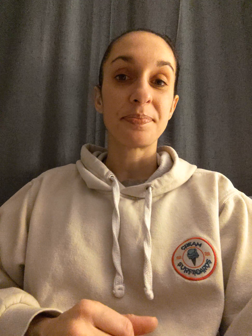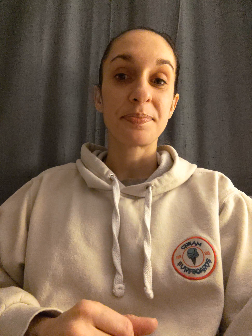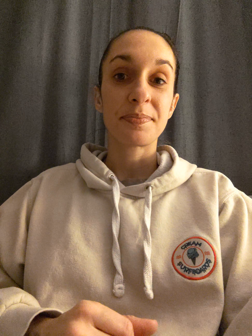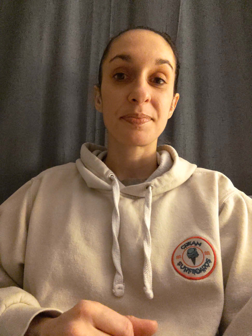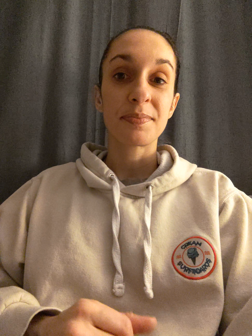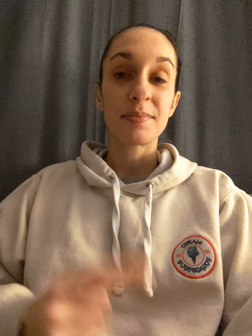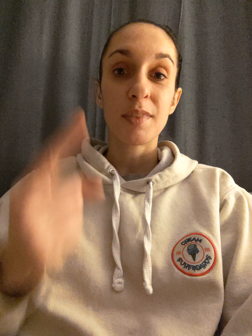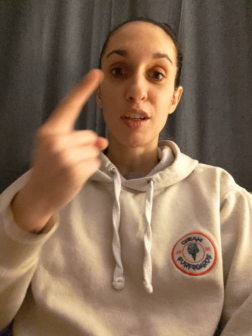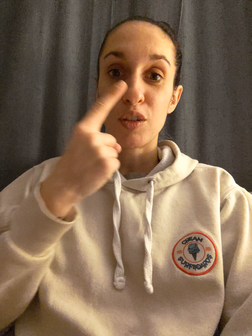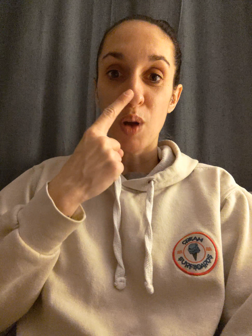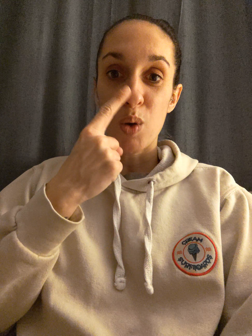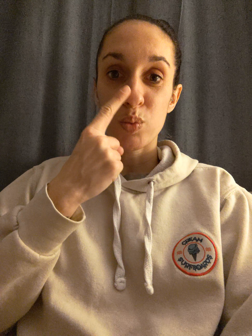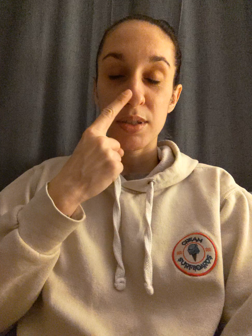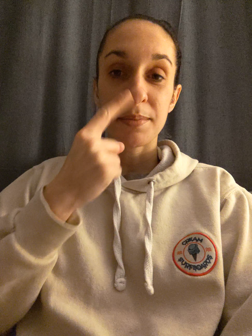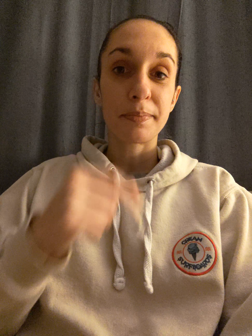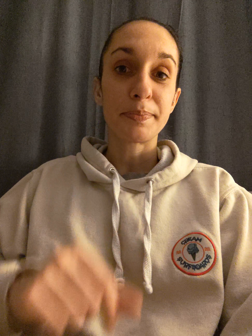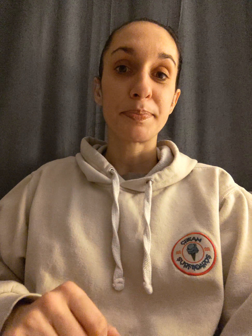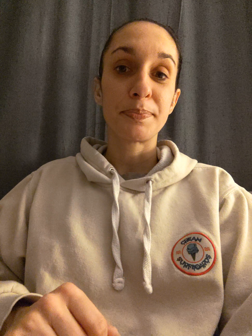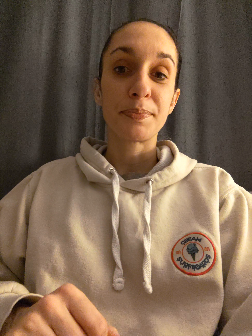nose